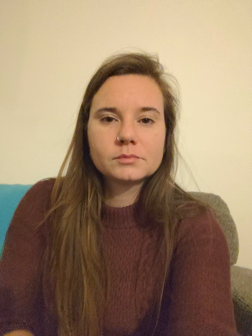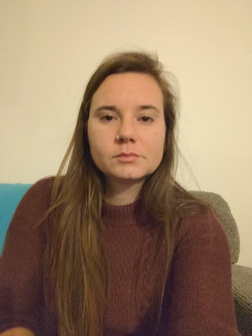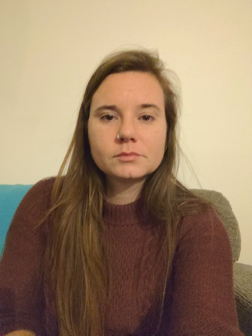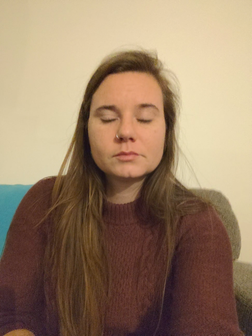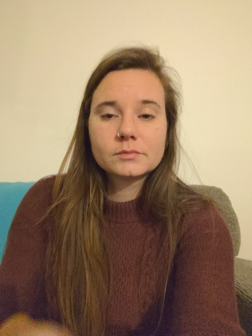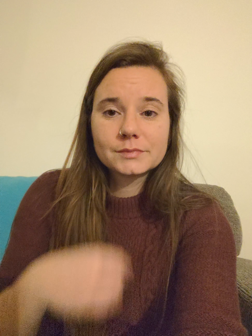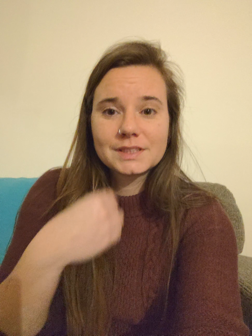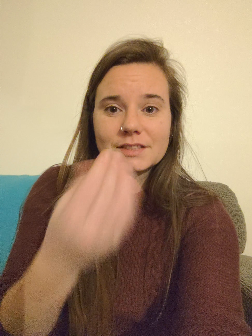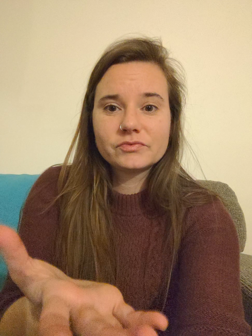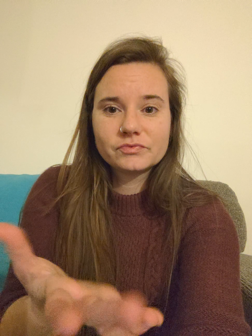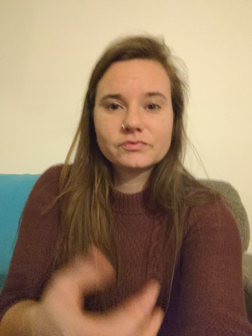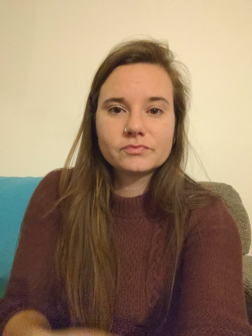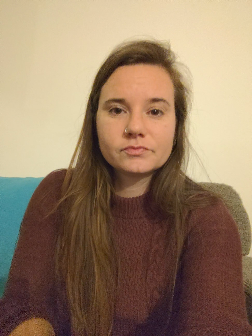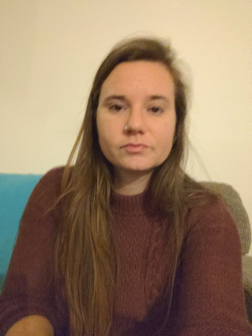give